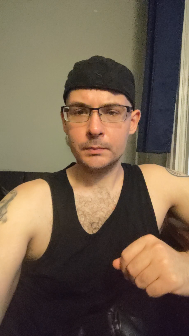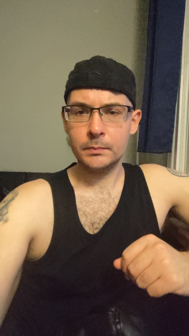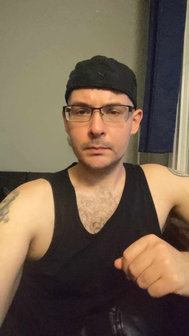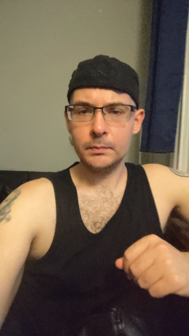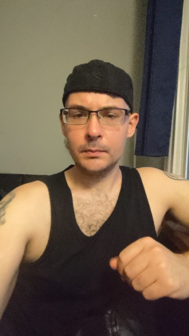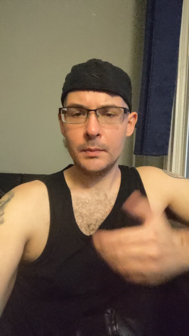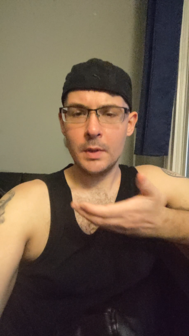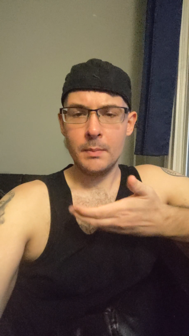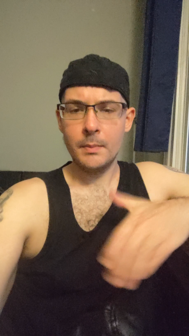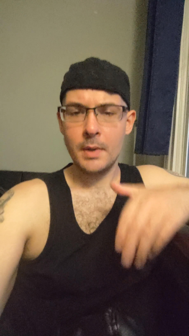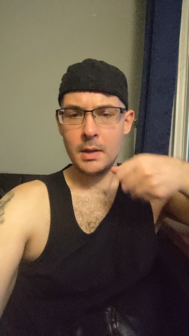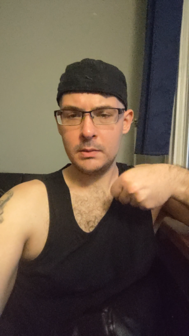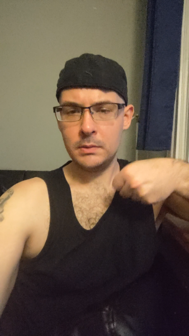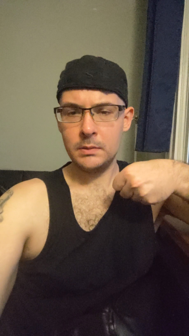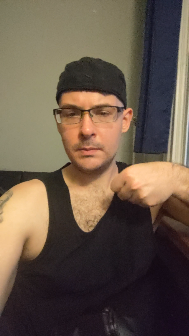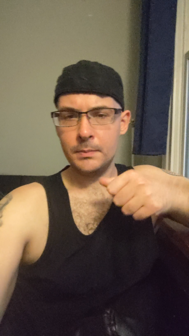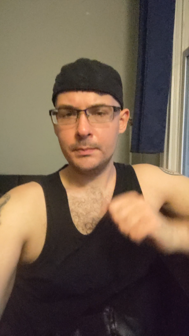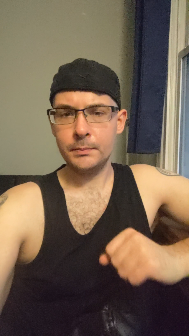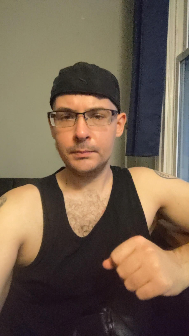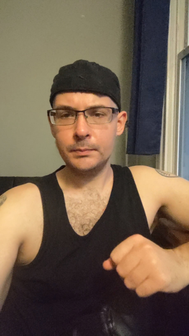basket